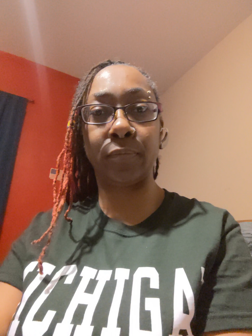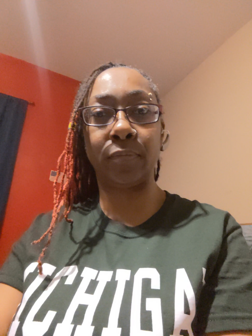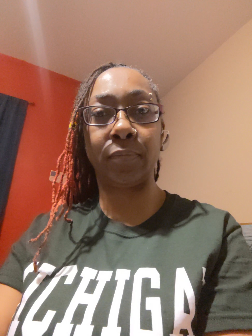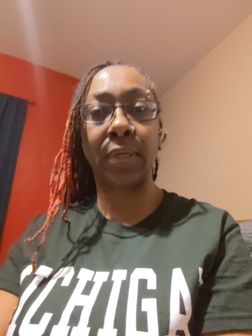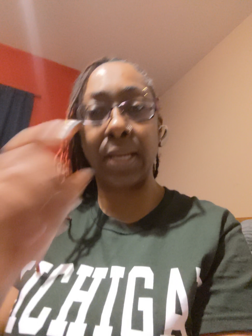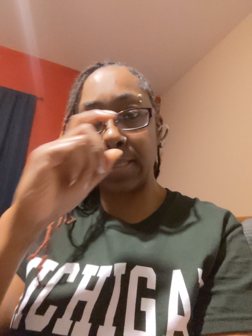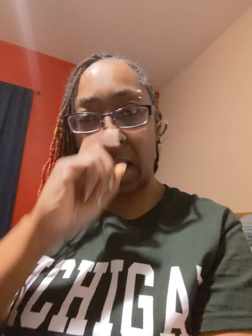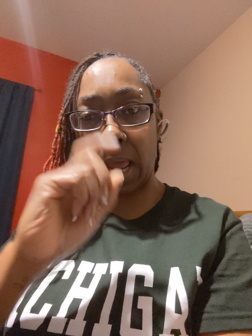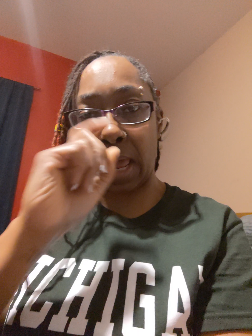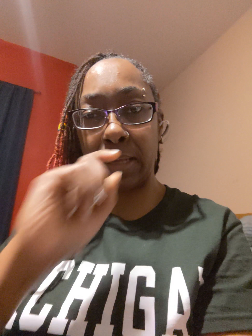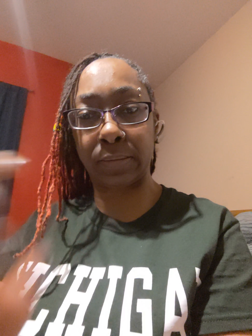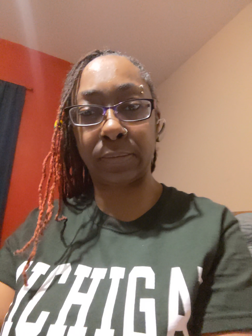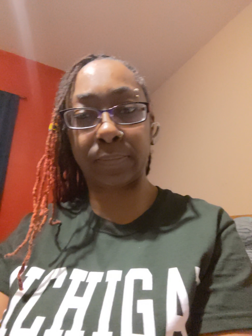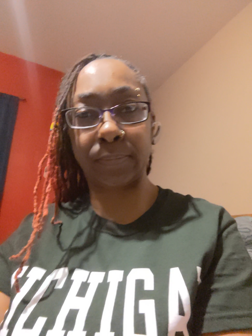doll